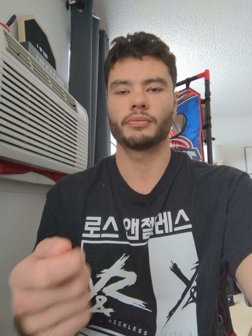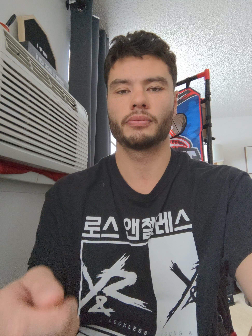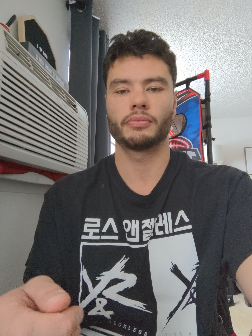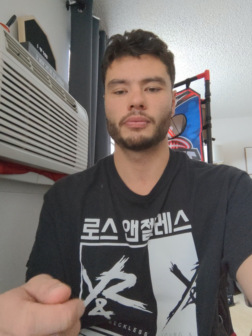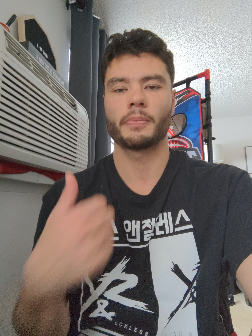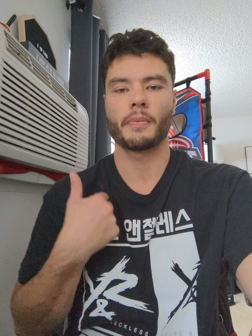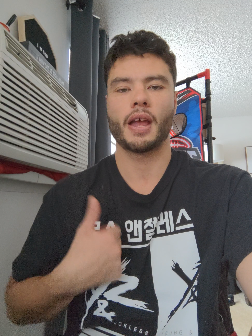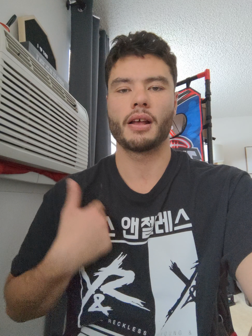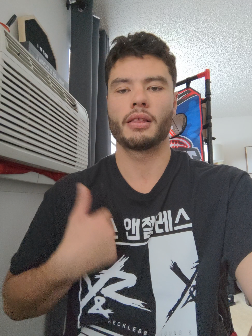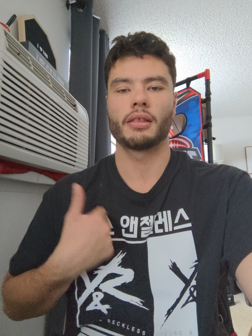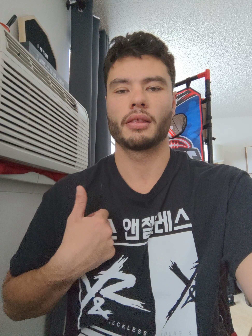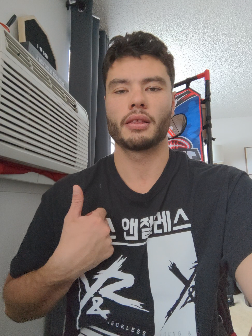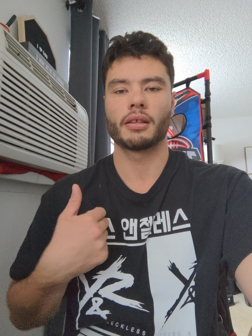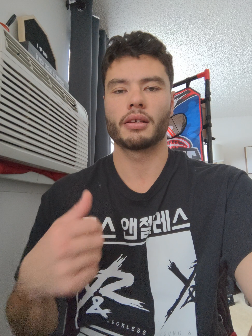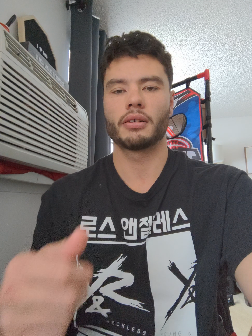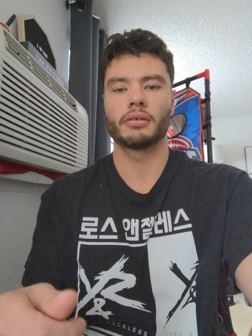bath